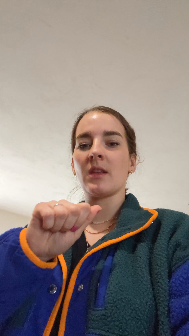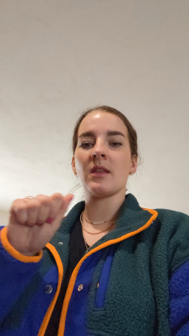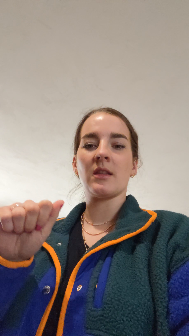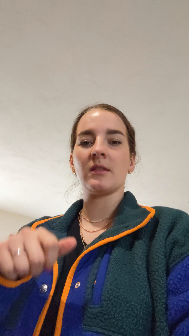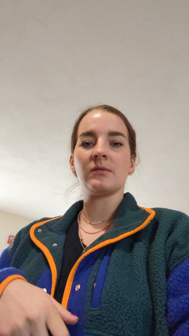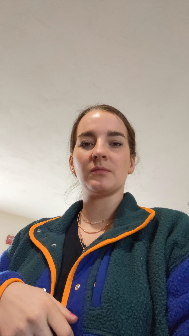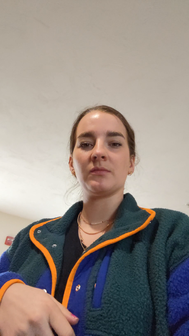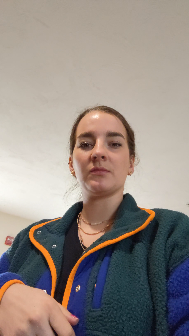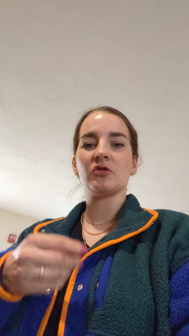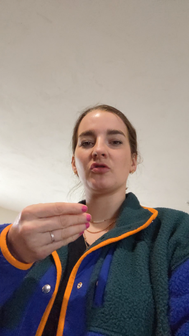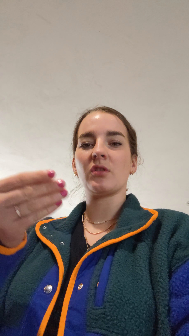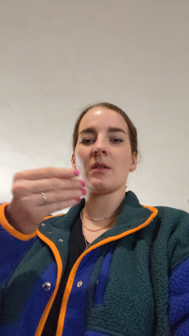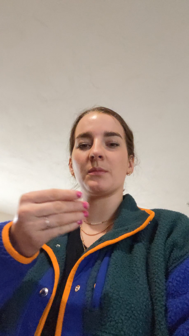shopping